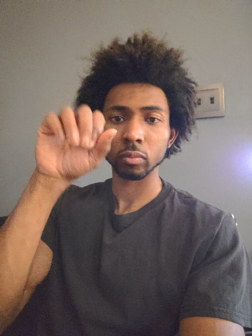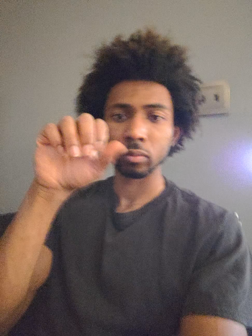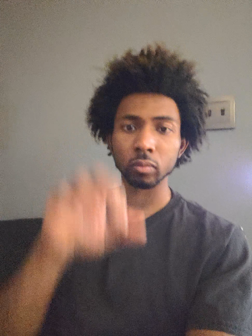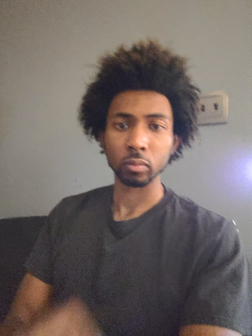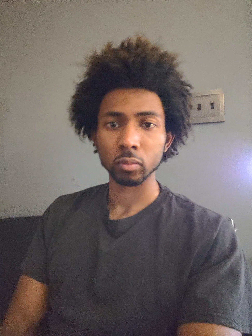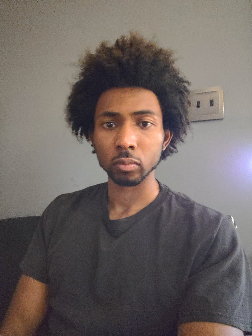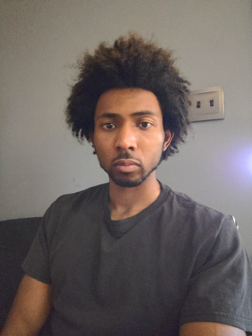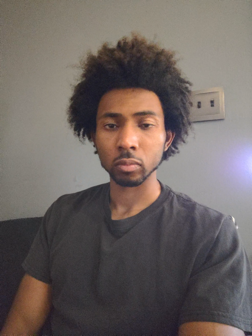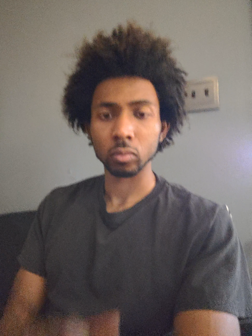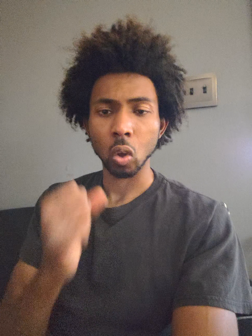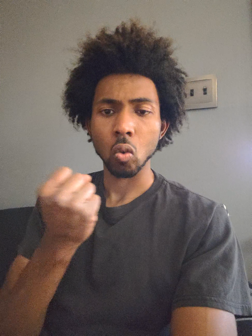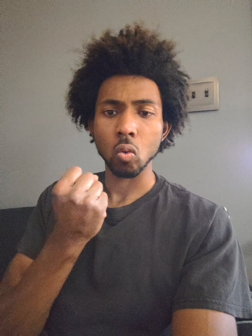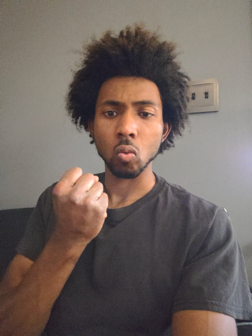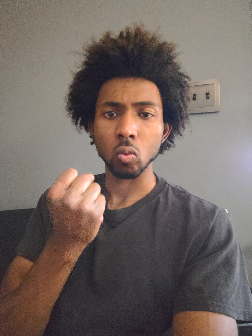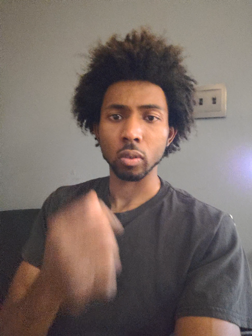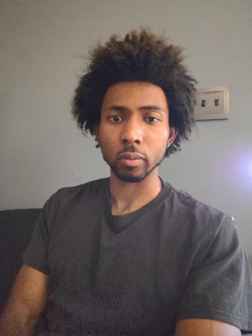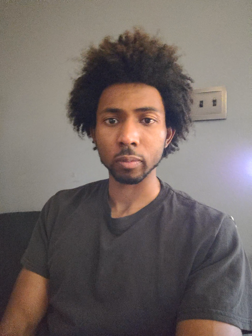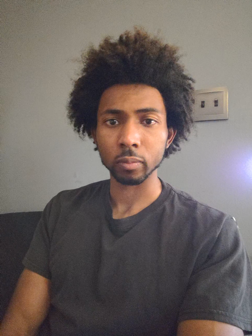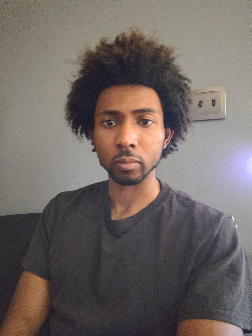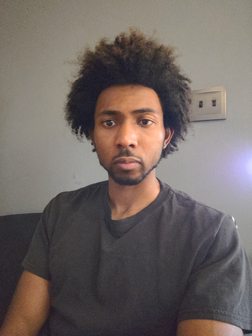hold